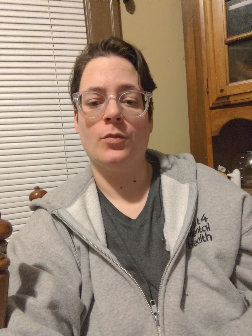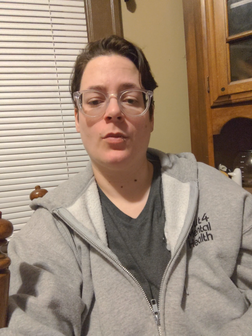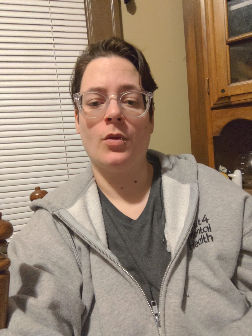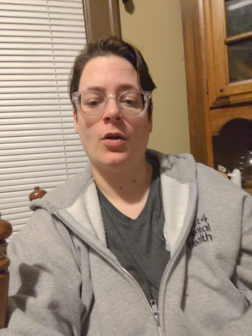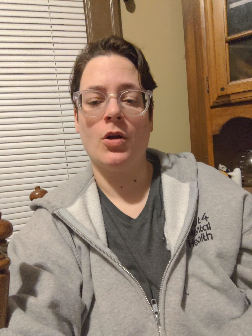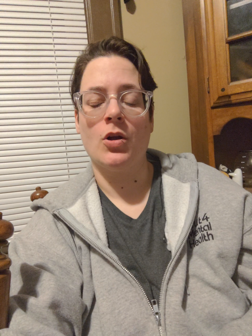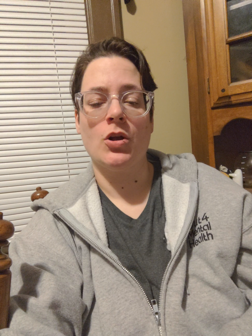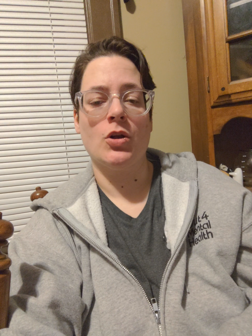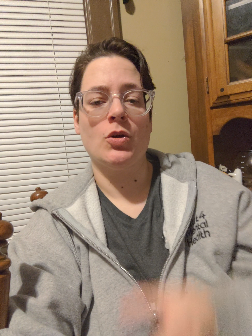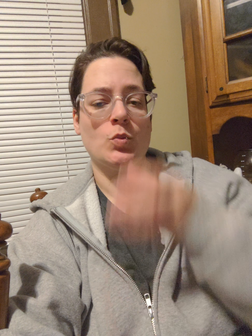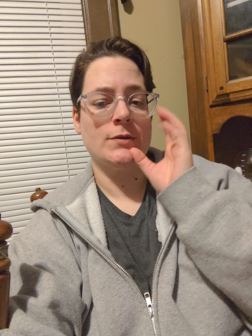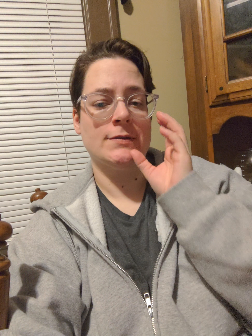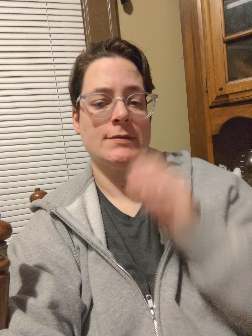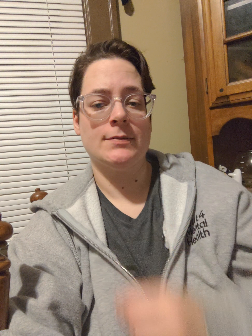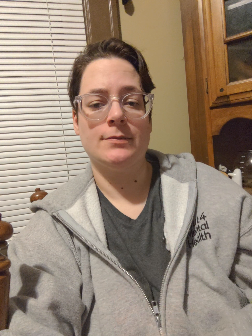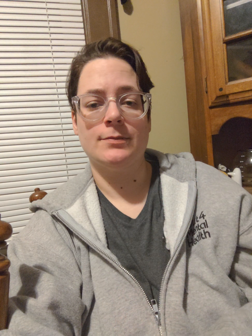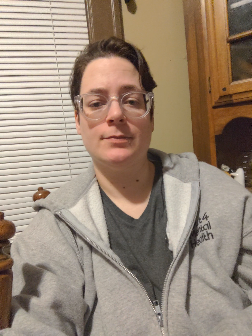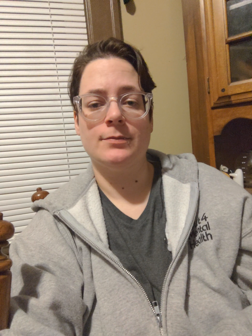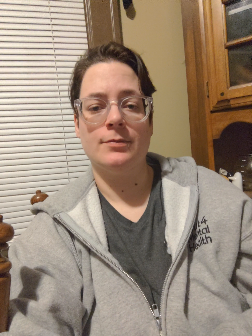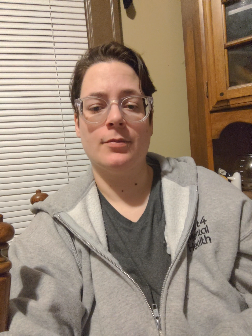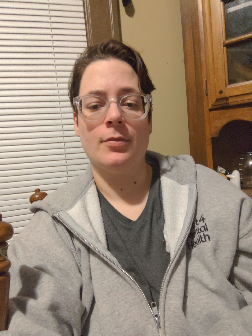drink